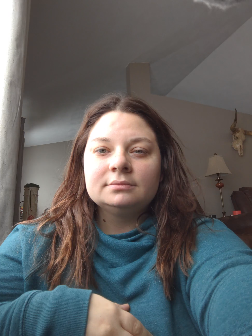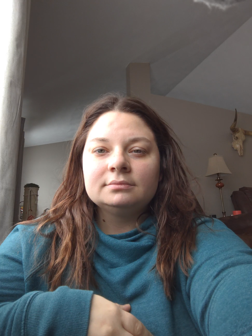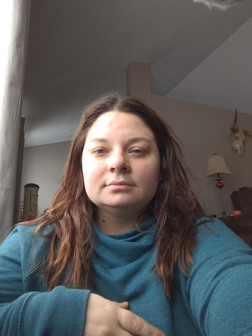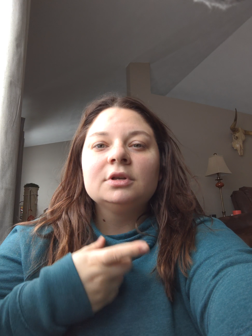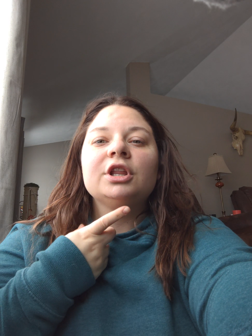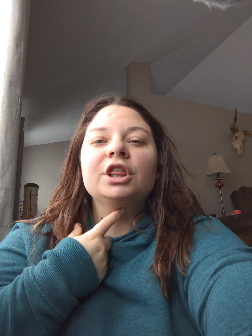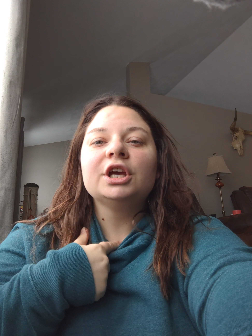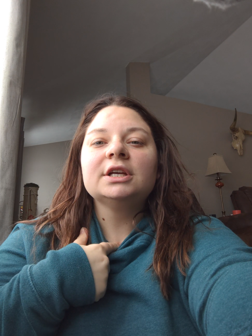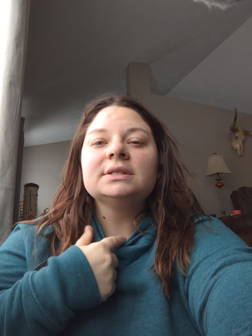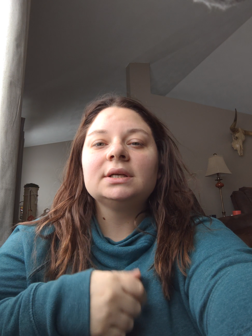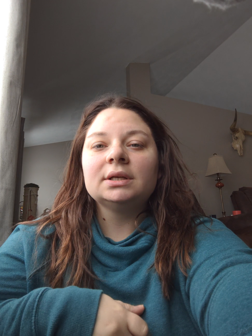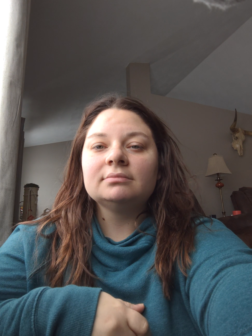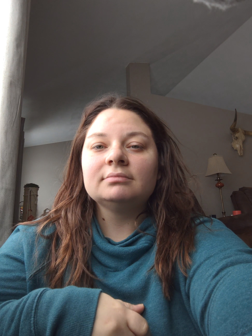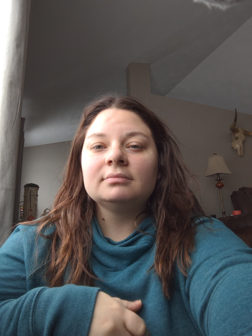thirsty